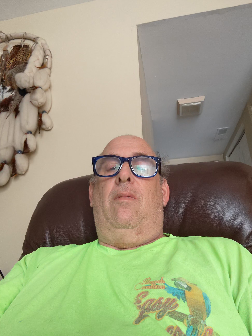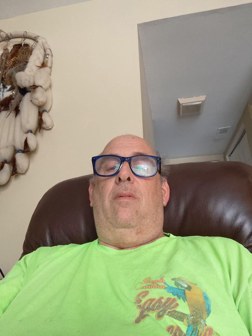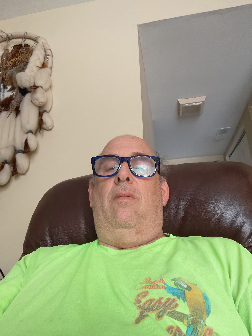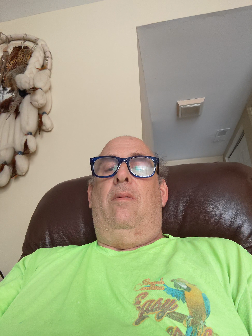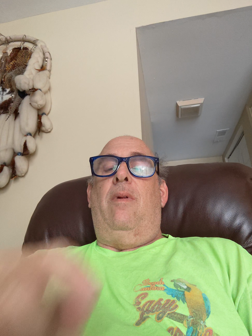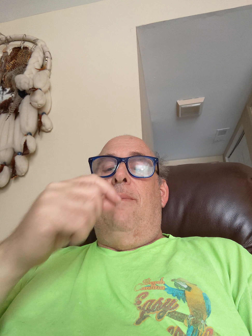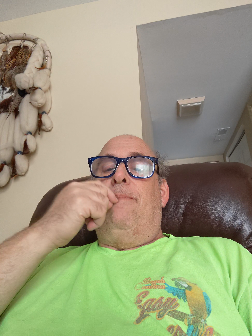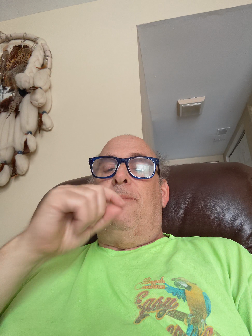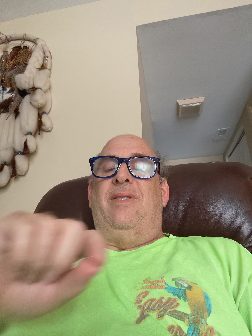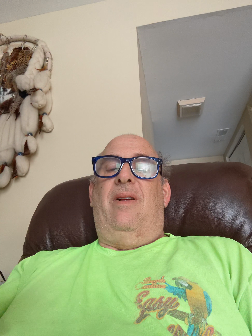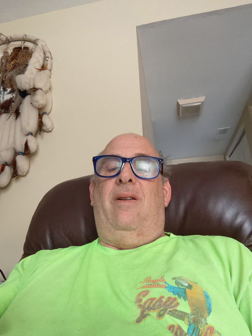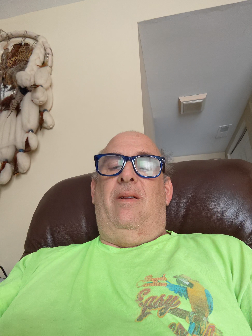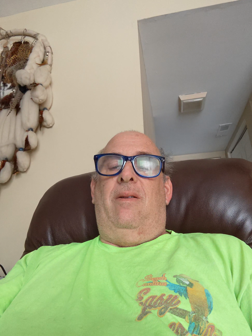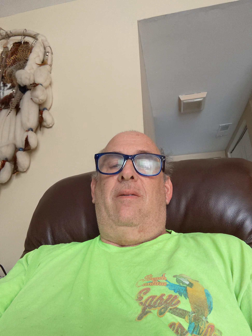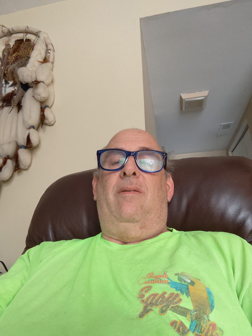pencil